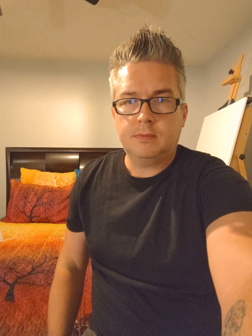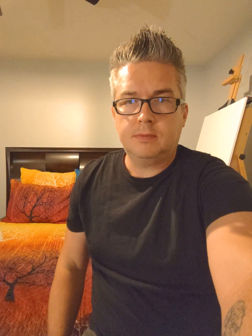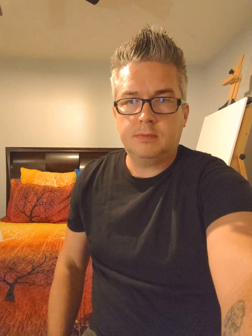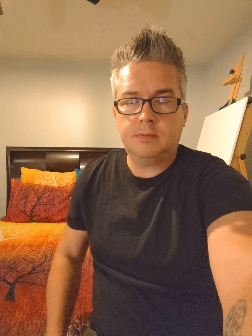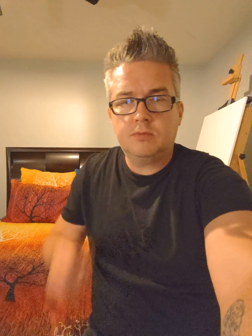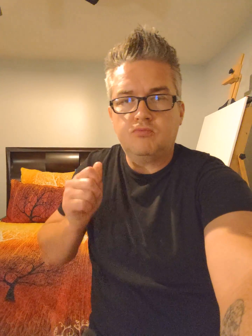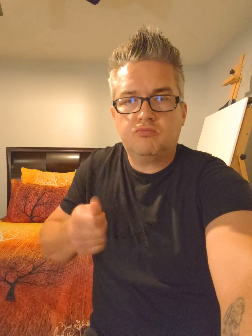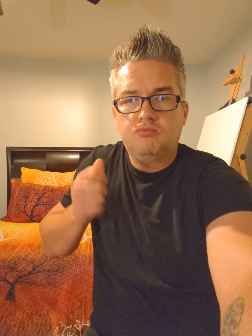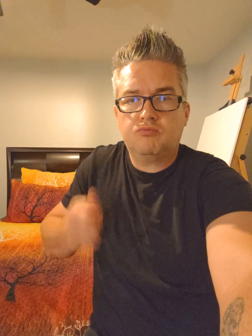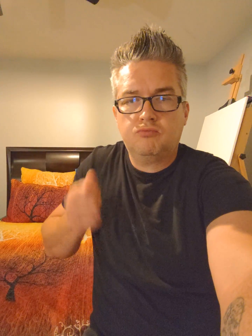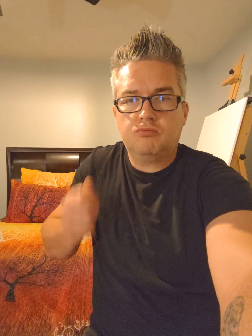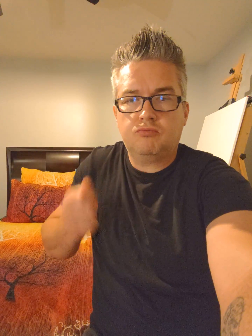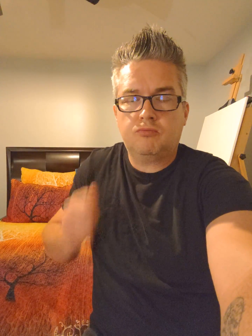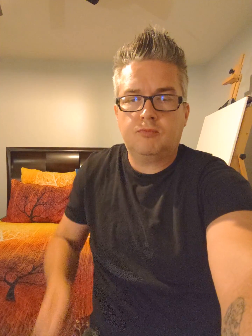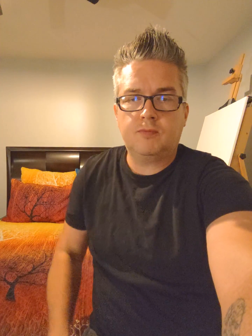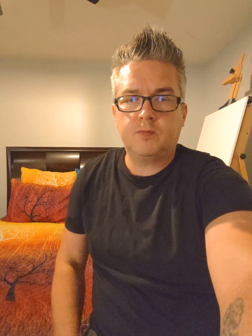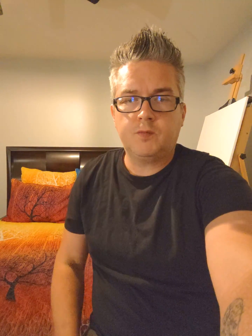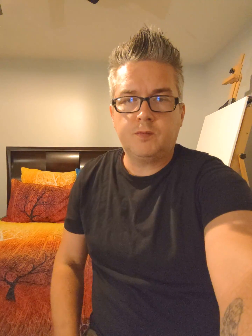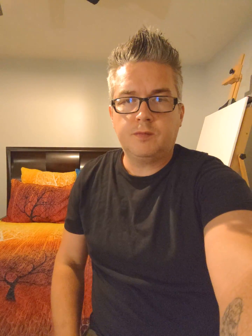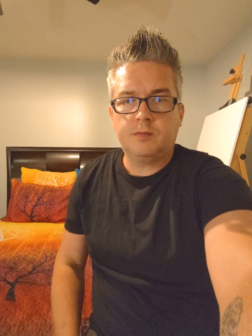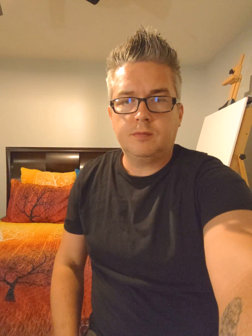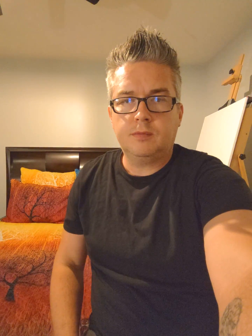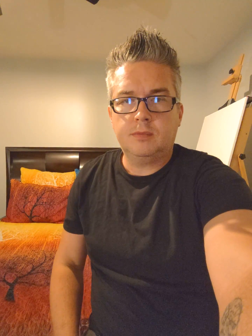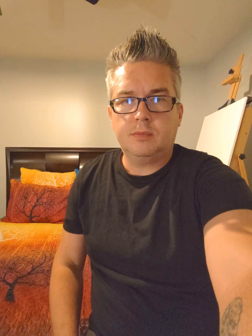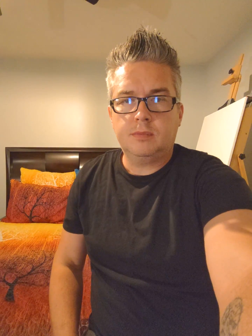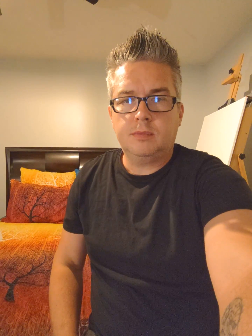cart